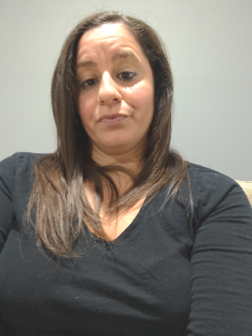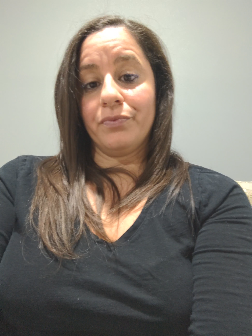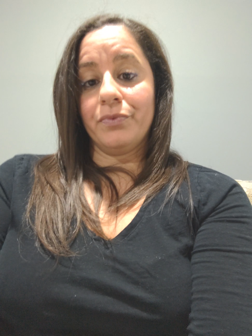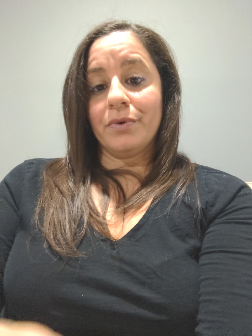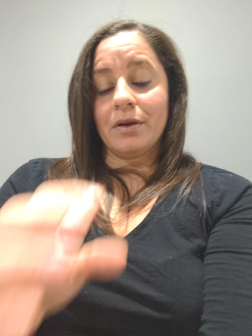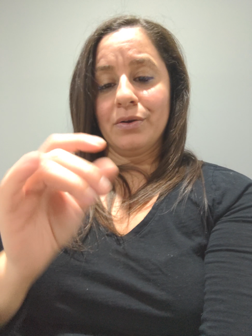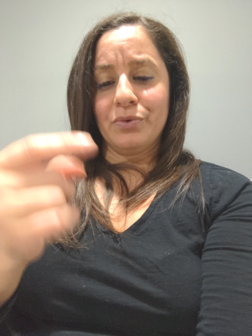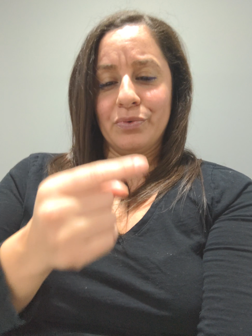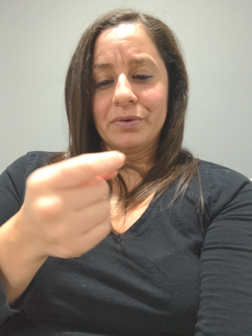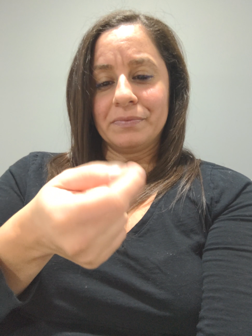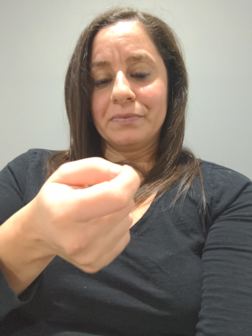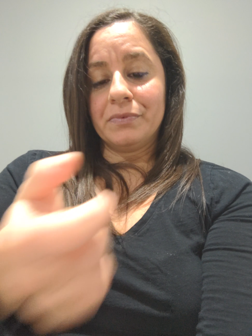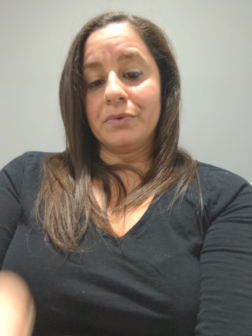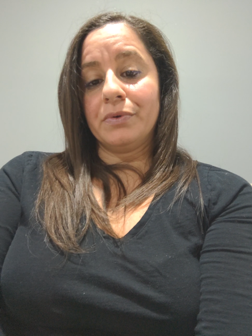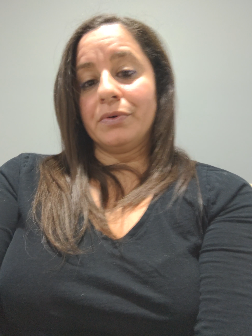owie